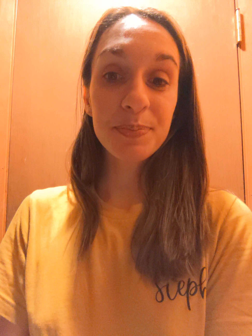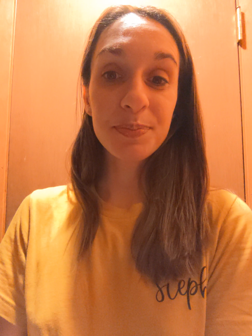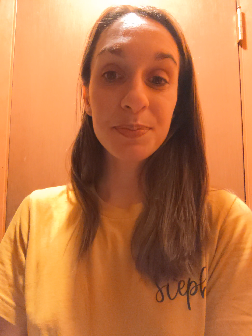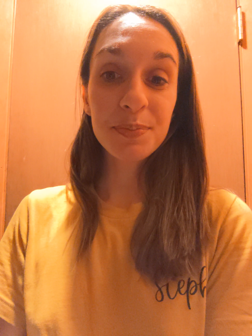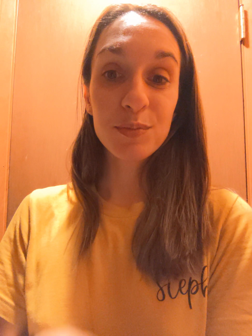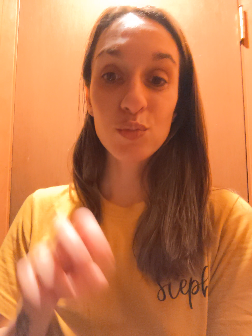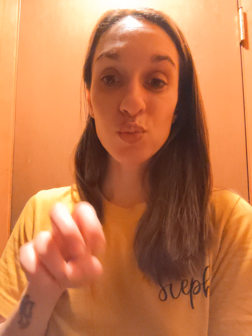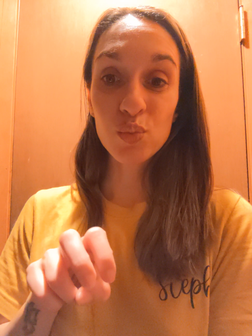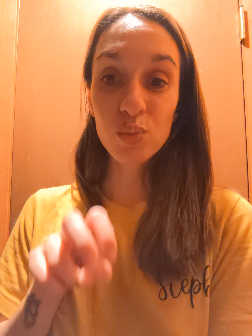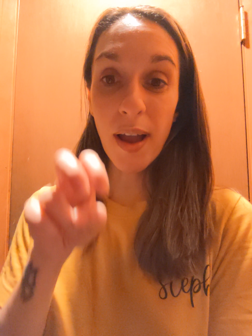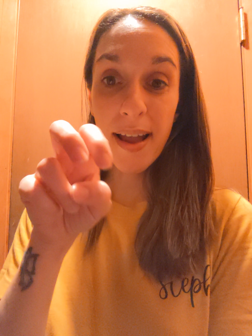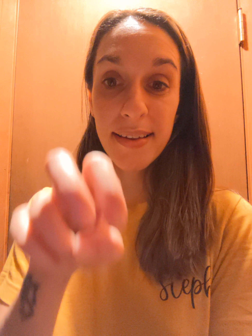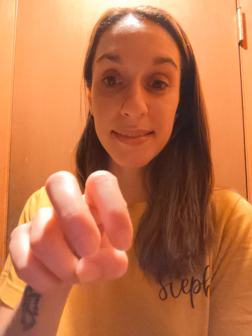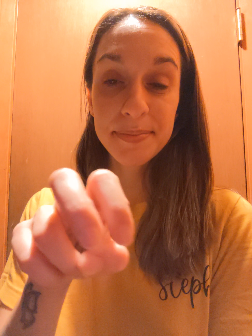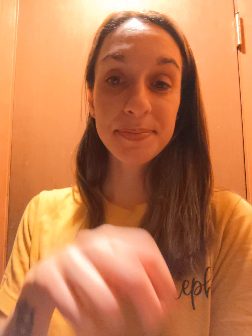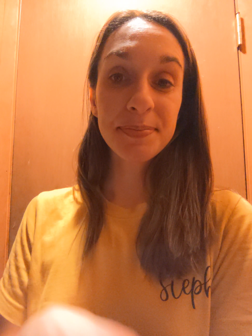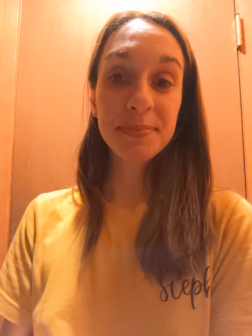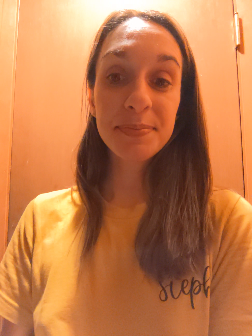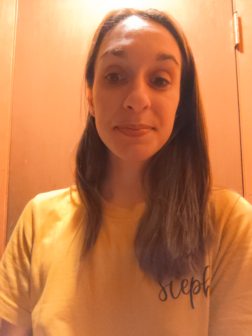ride